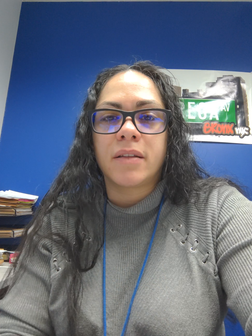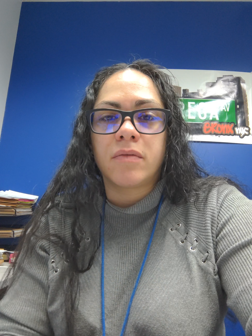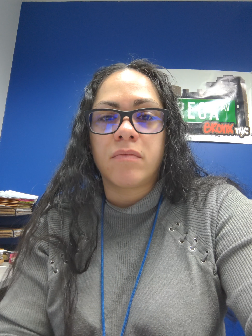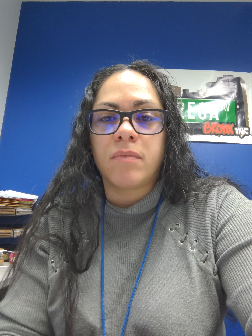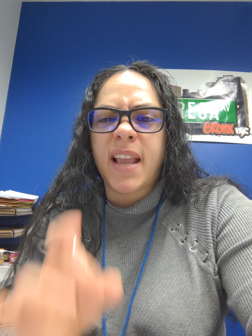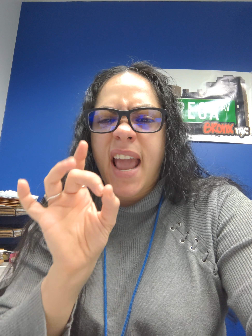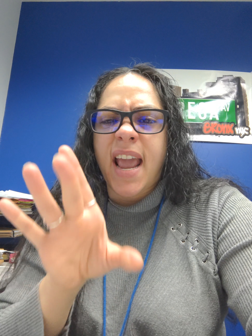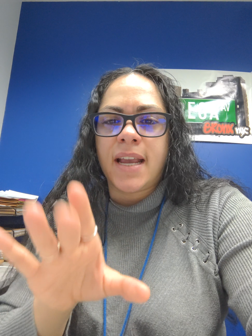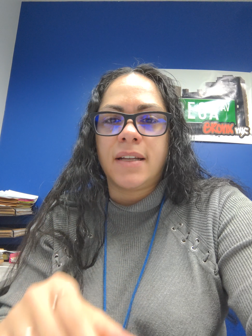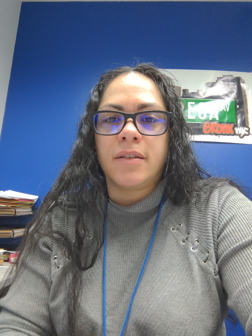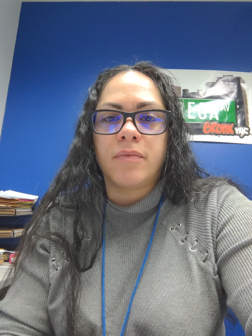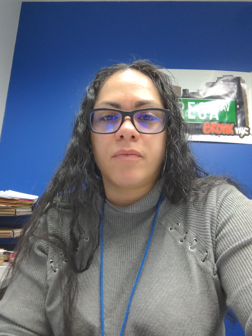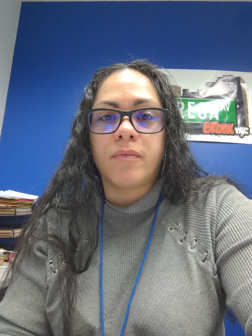hate